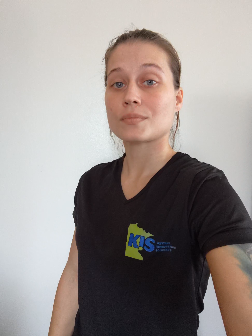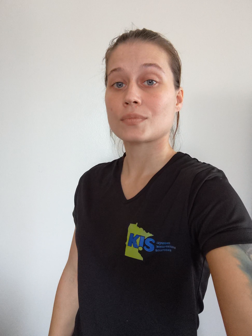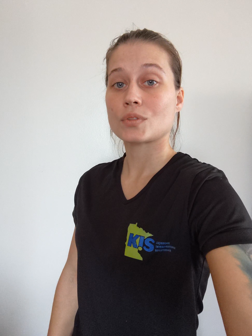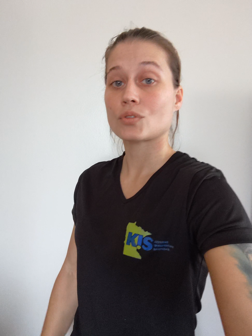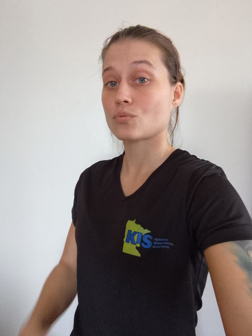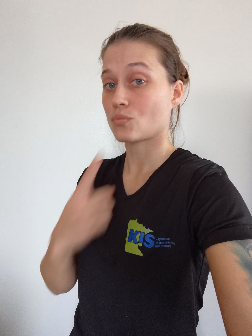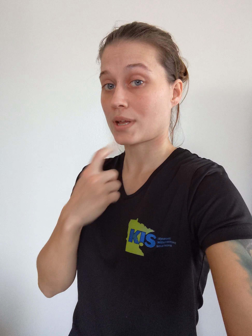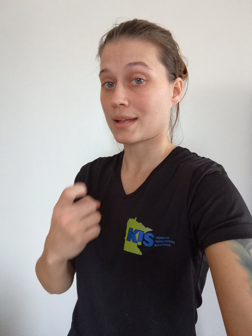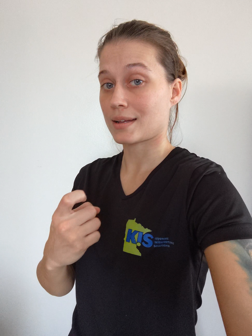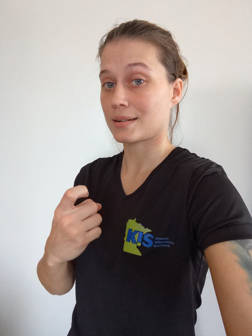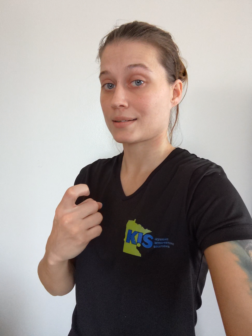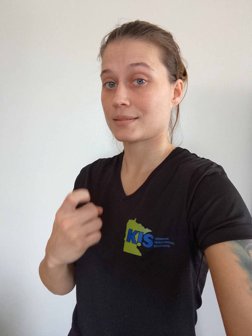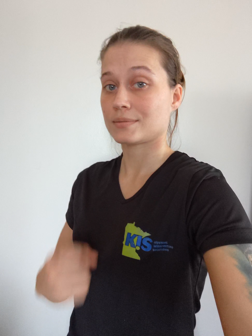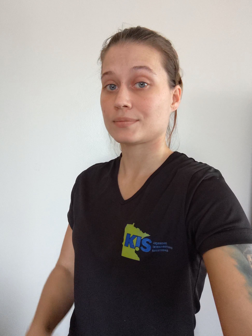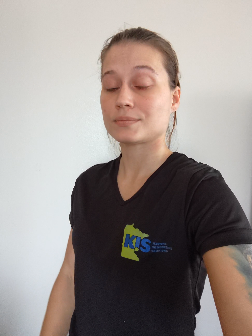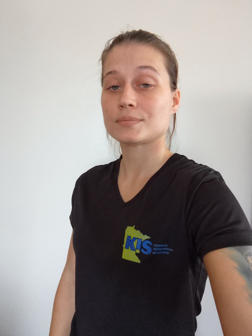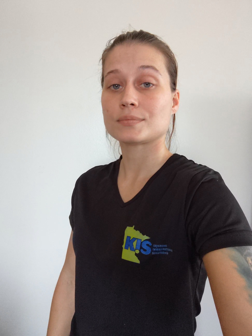red